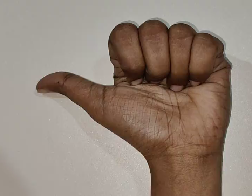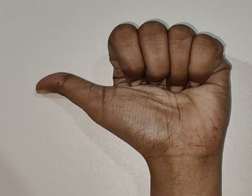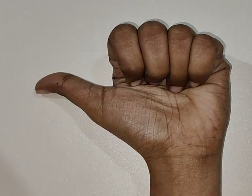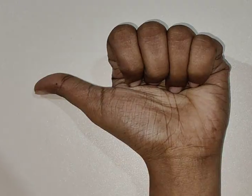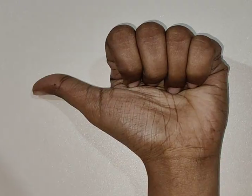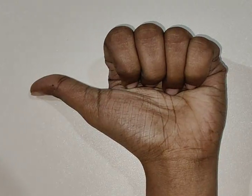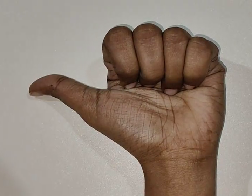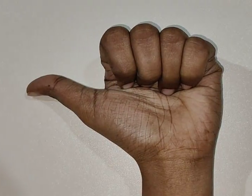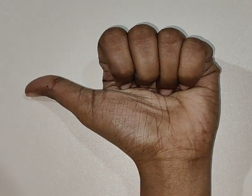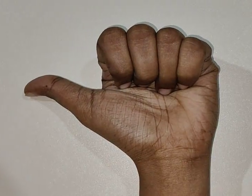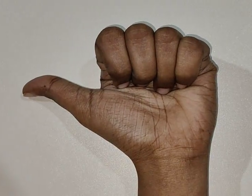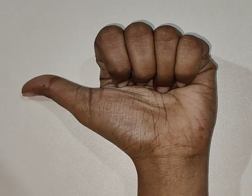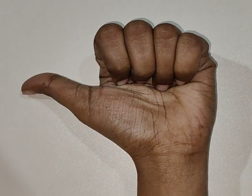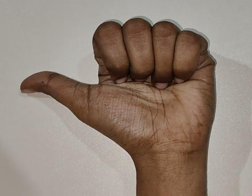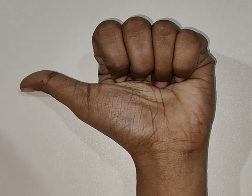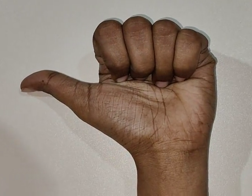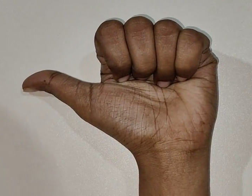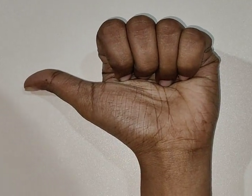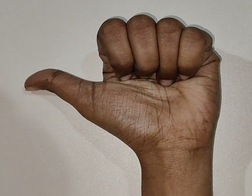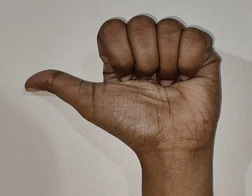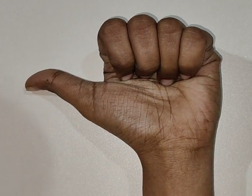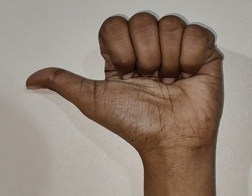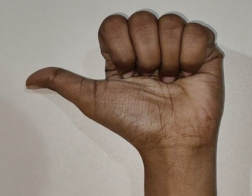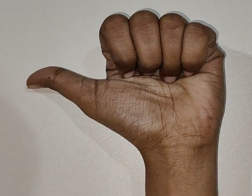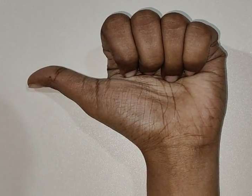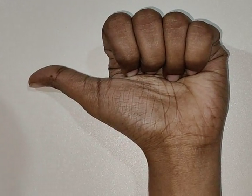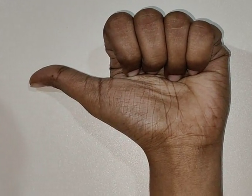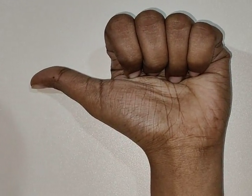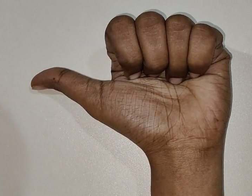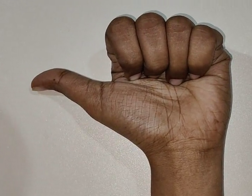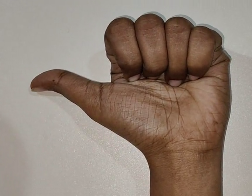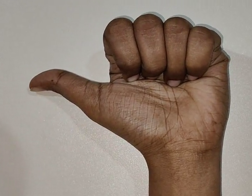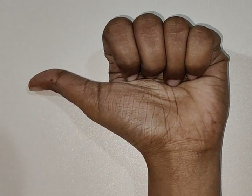എ